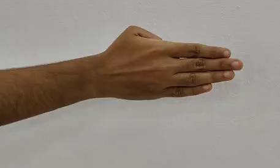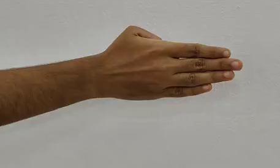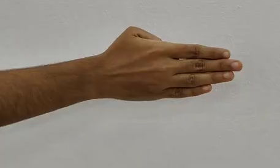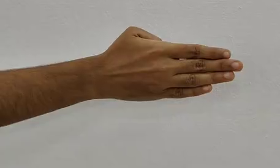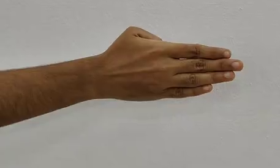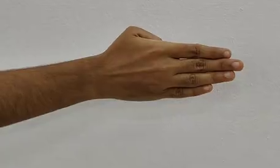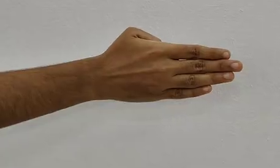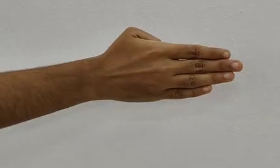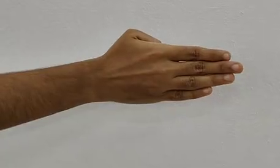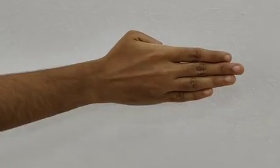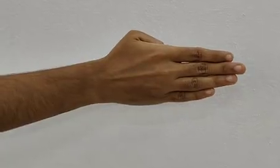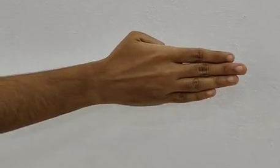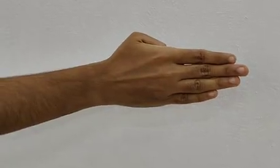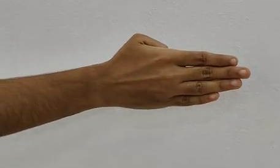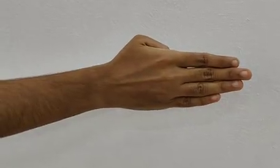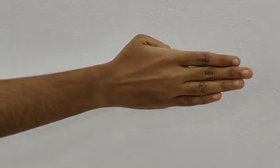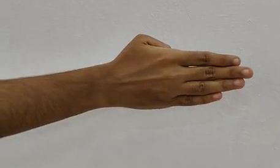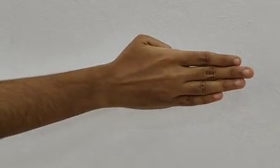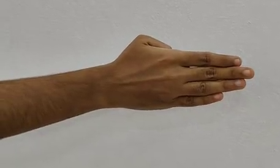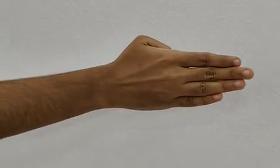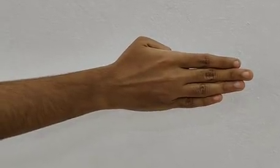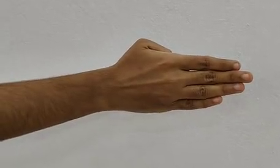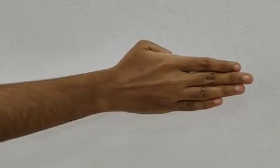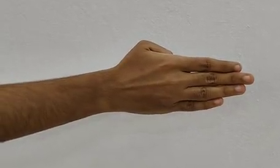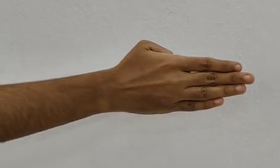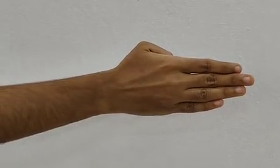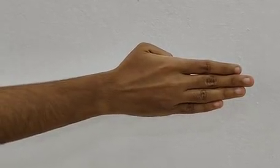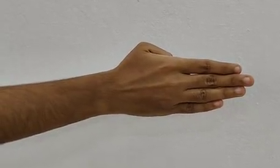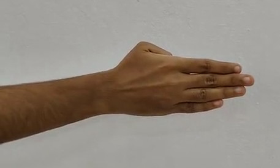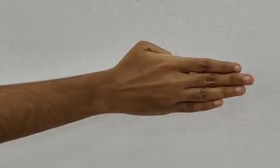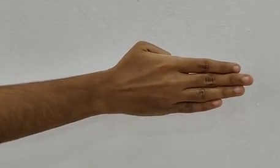അ